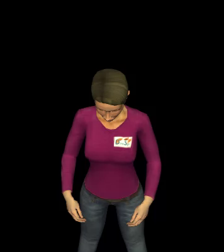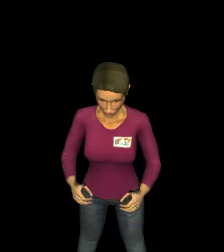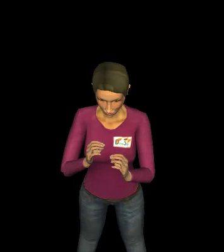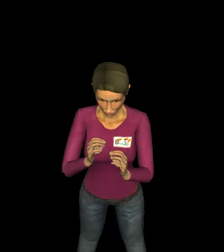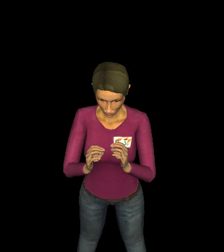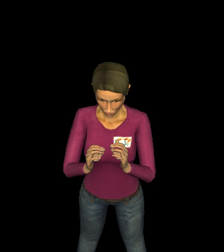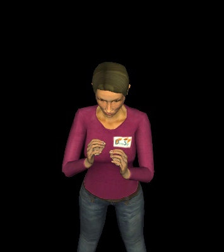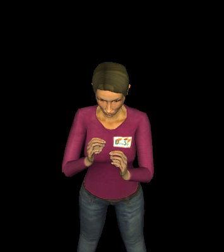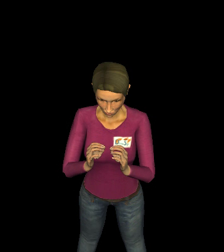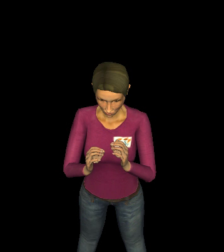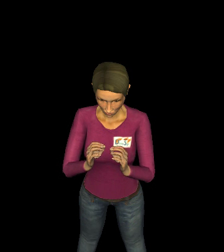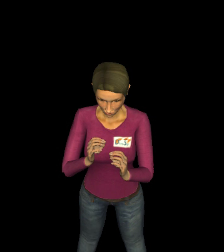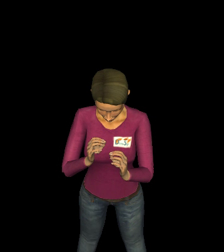تواصل